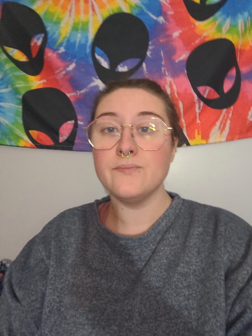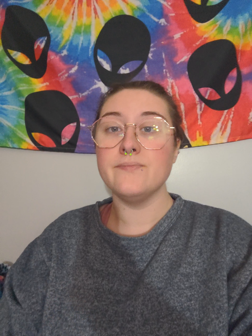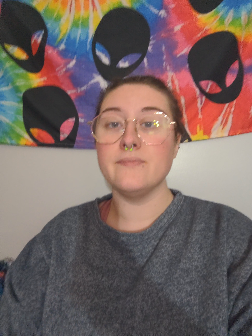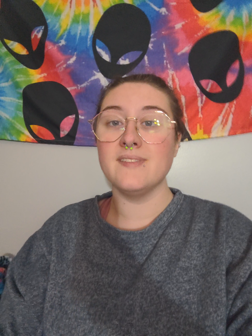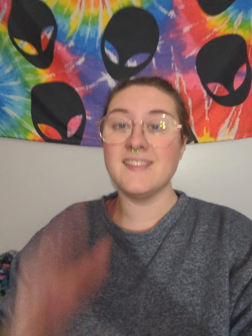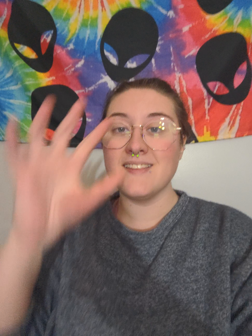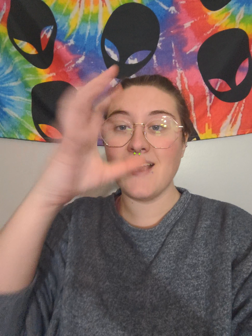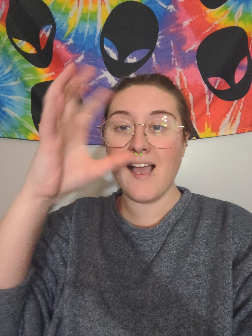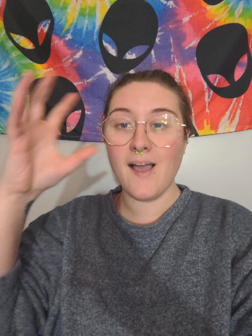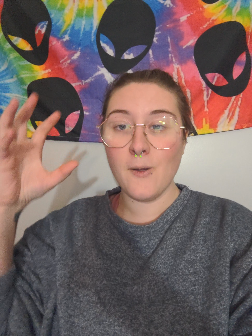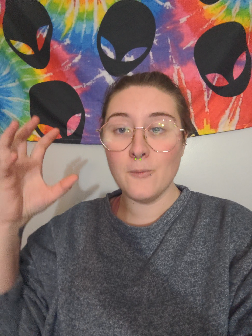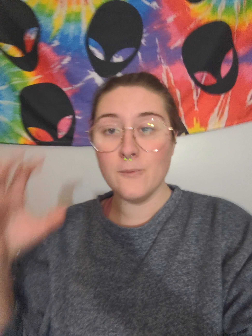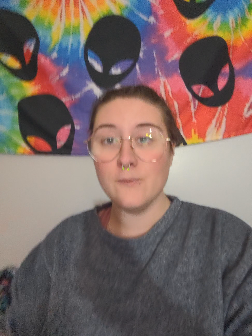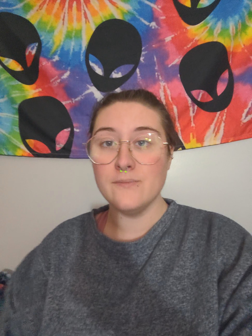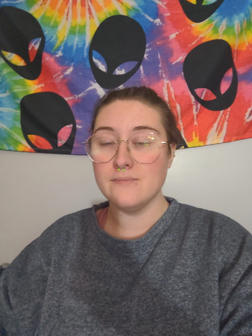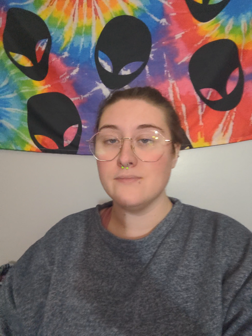cloud